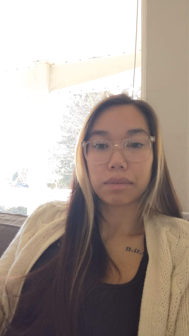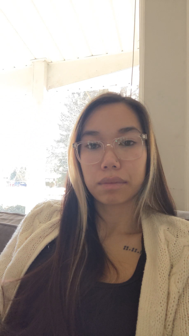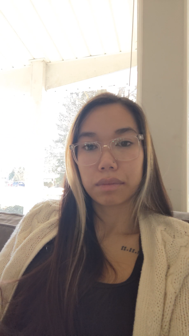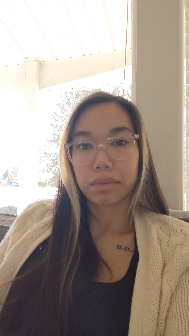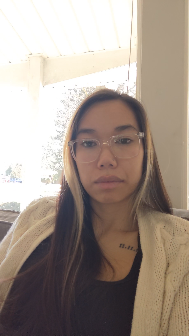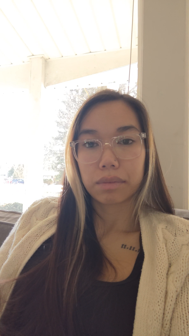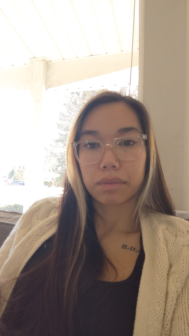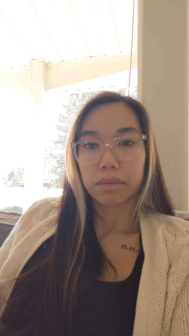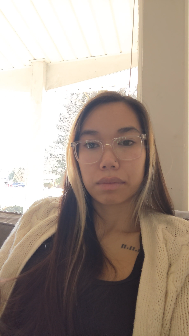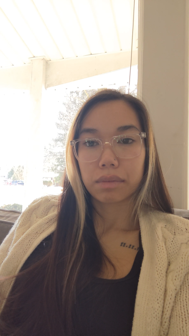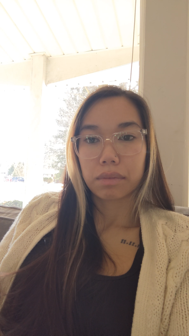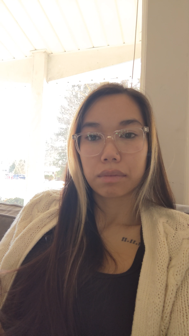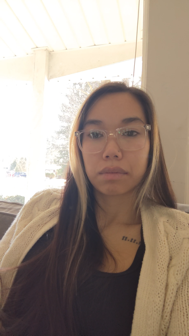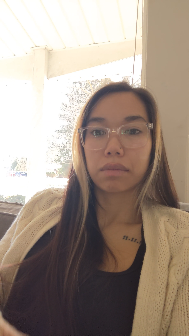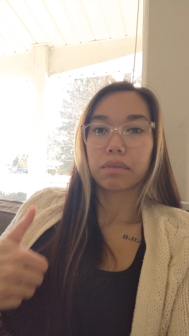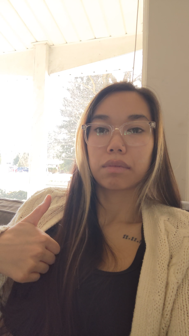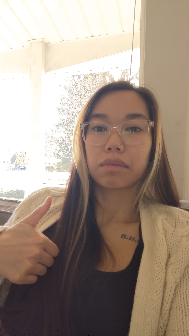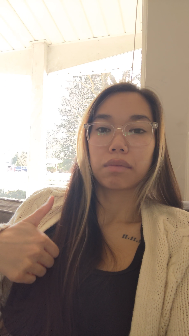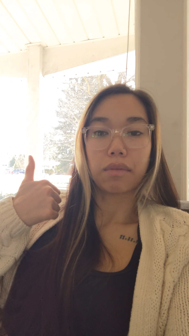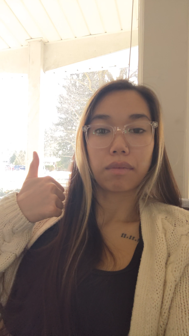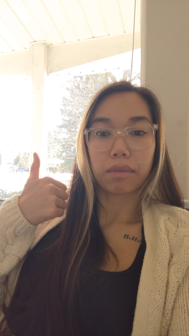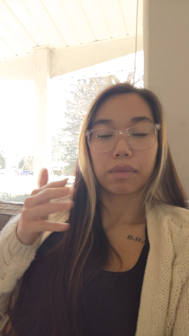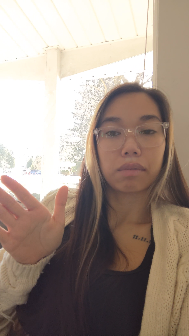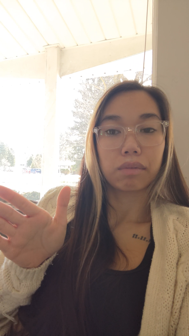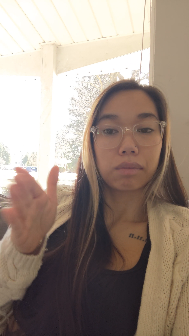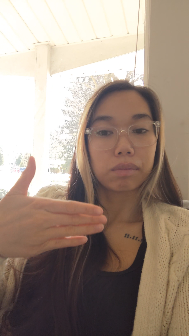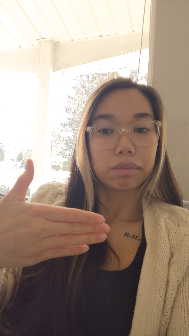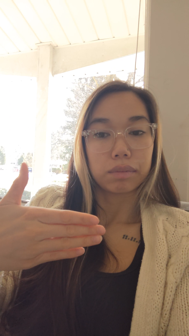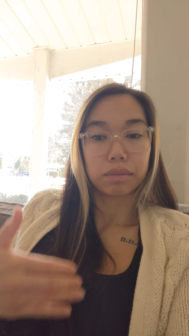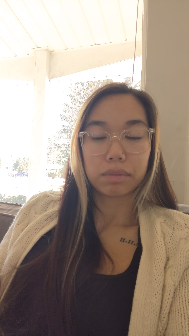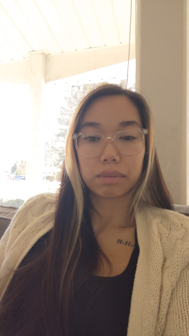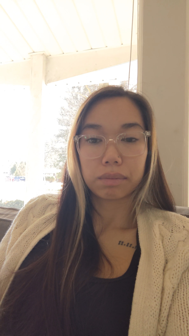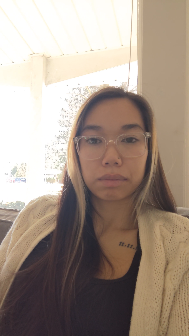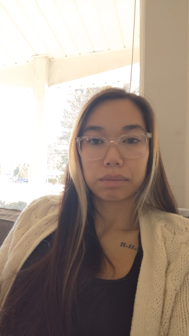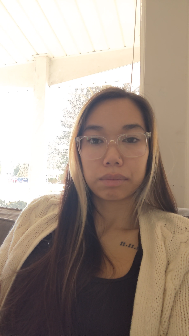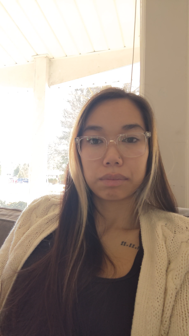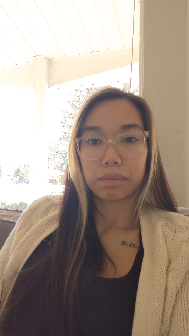living room